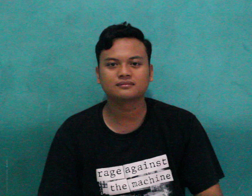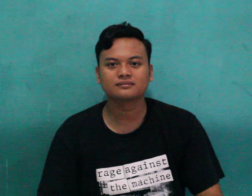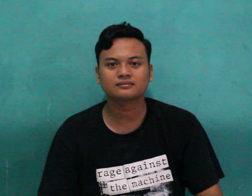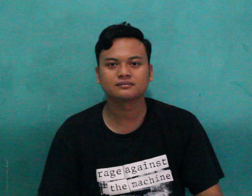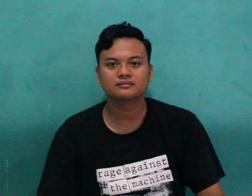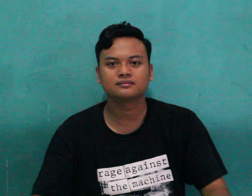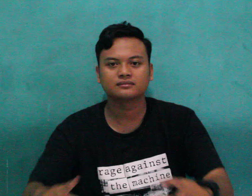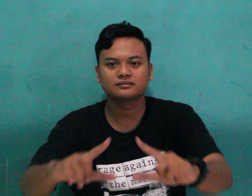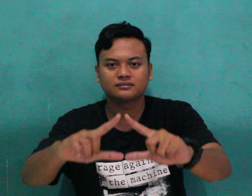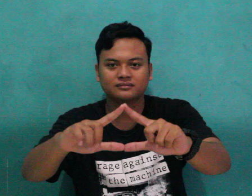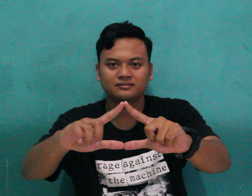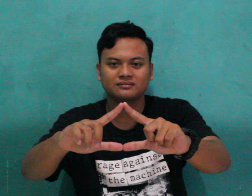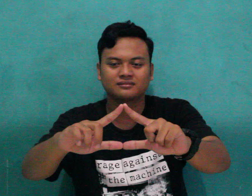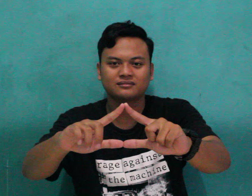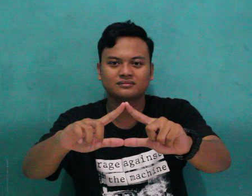A